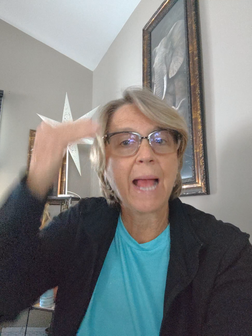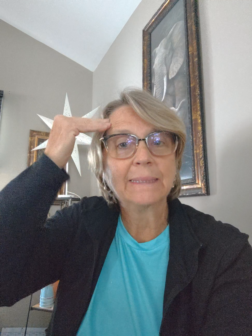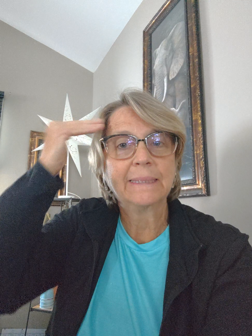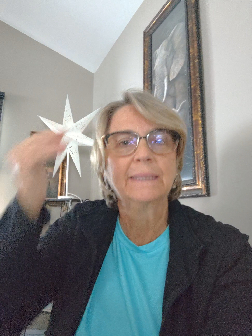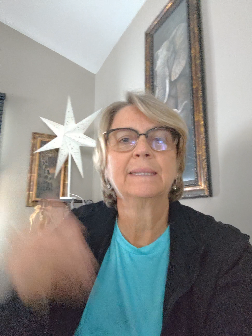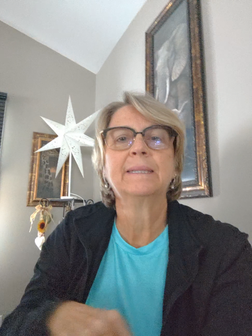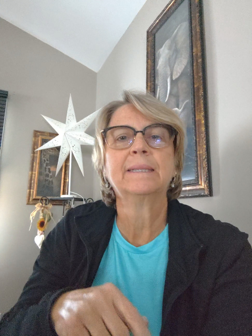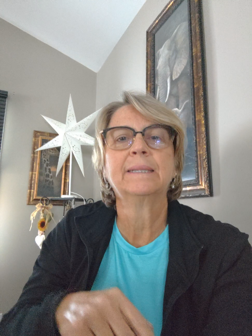head